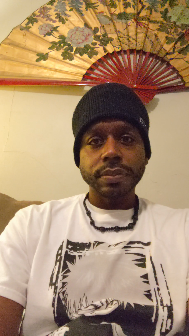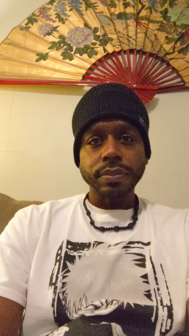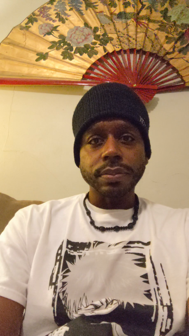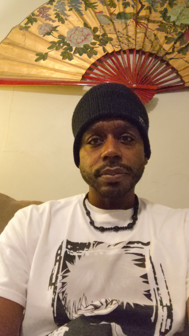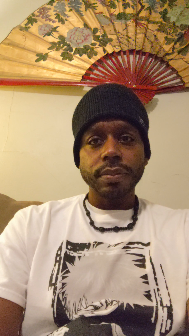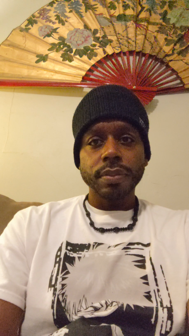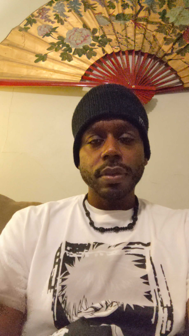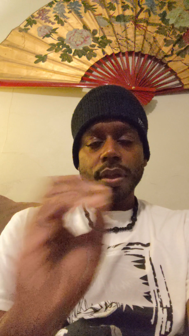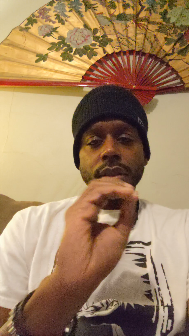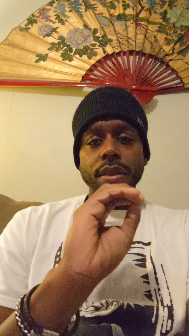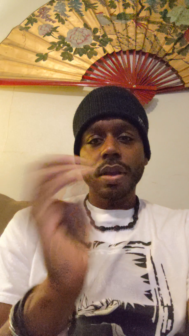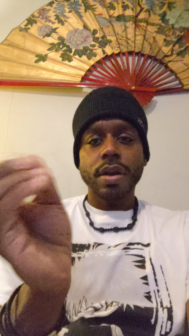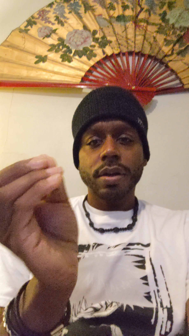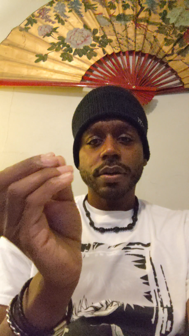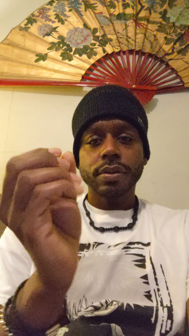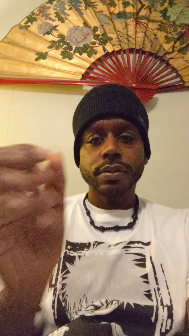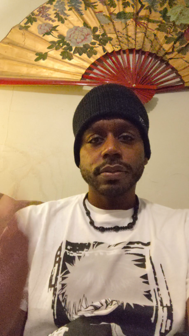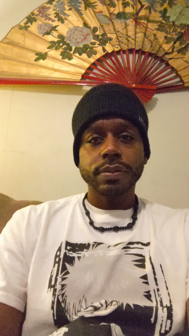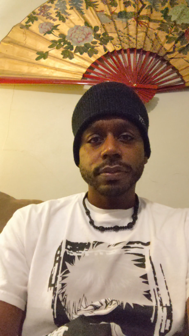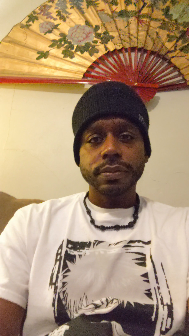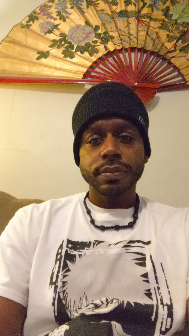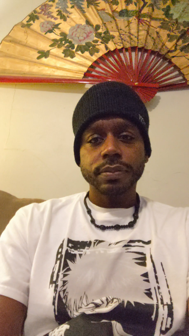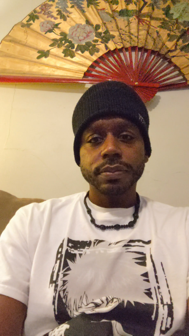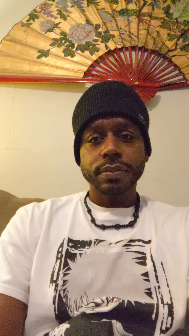none